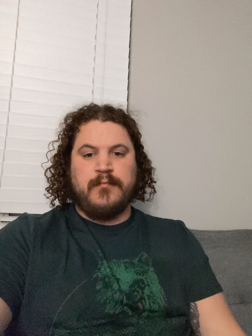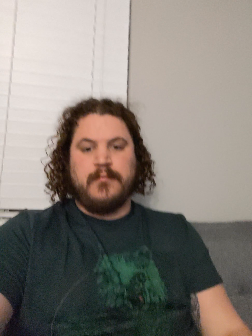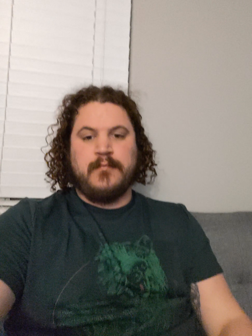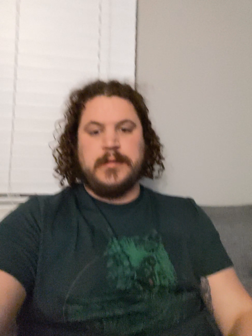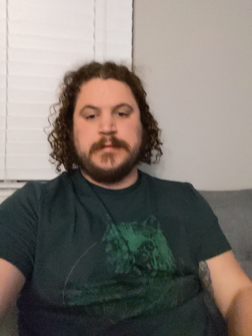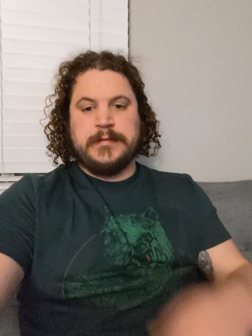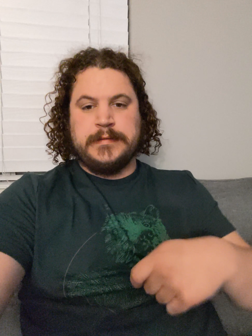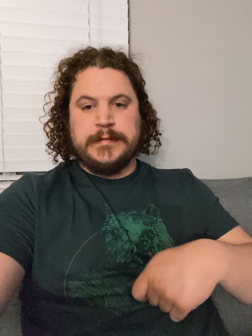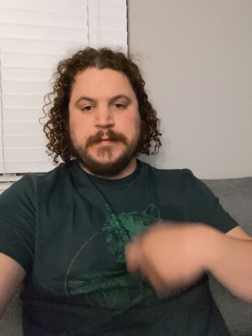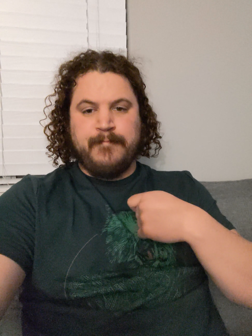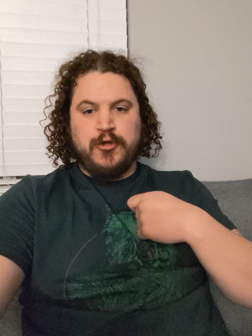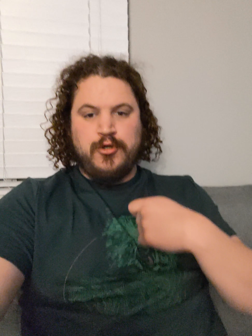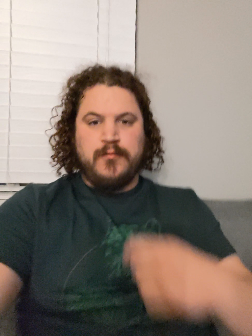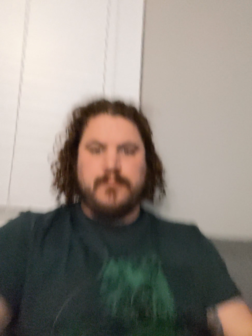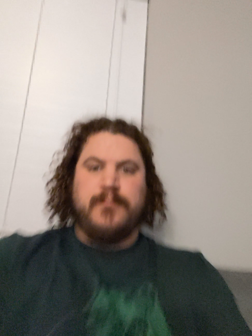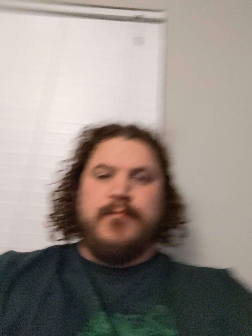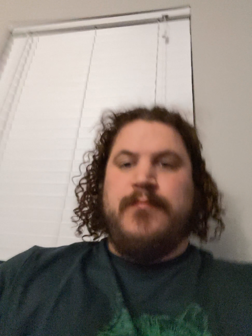zipper